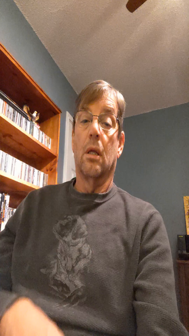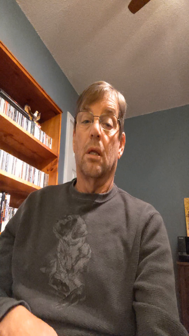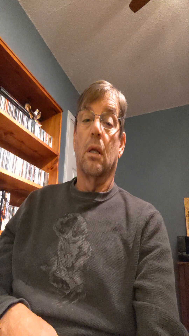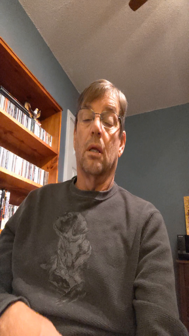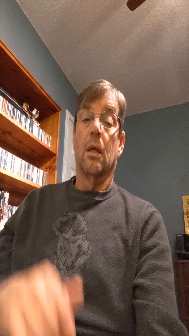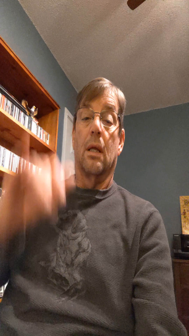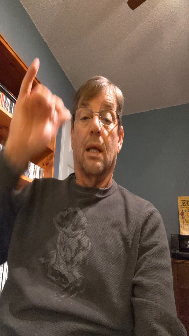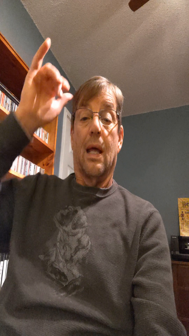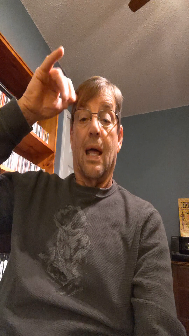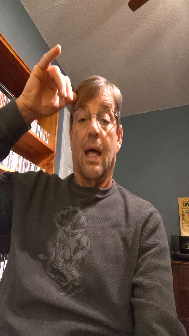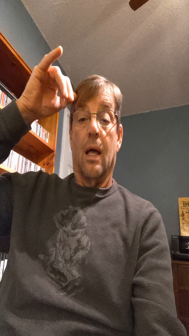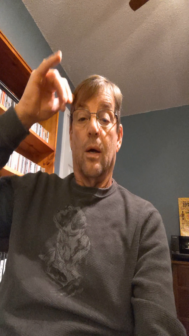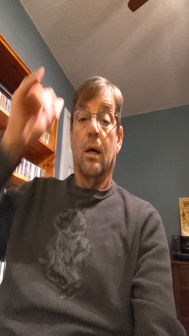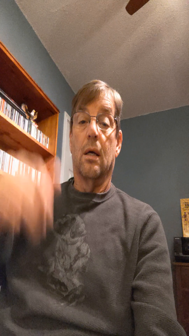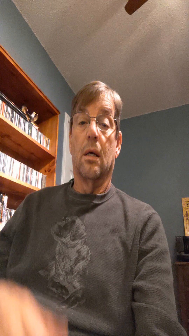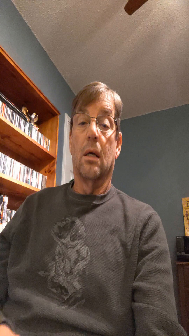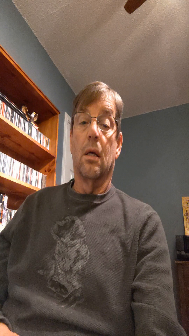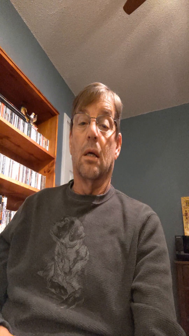cow